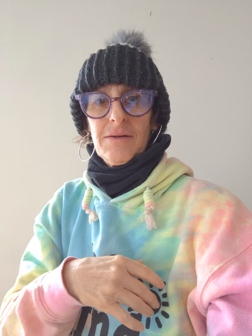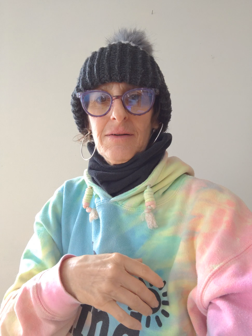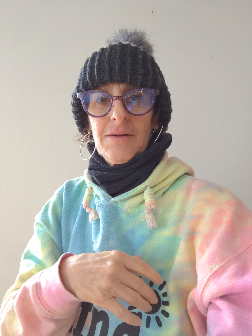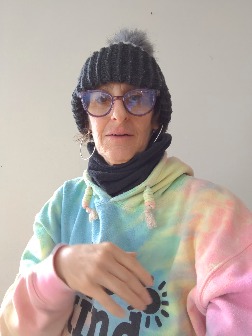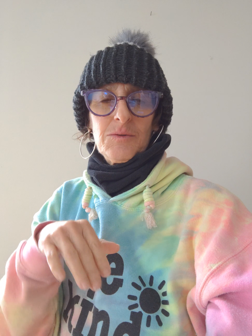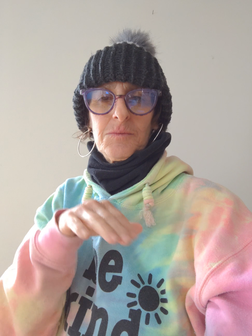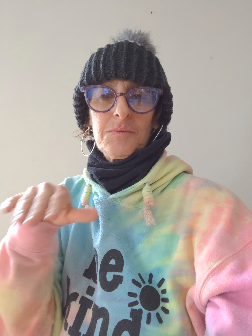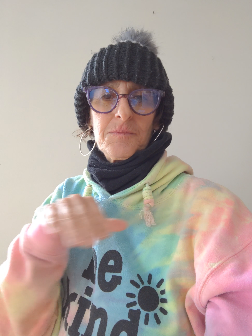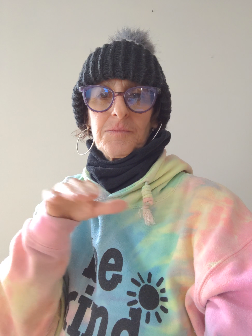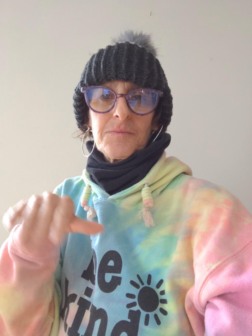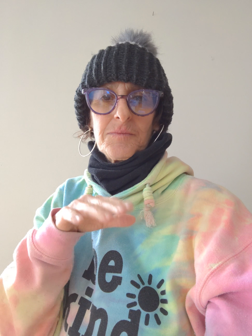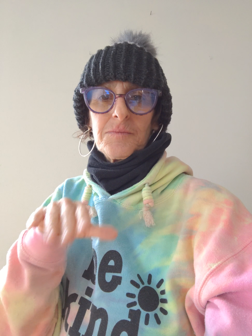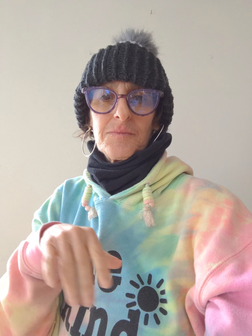pool